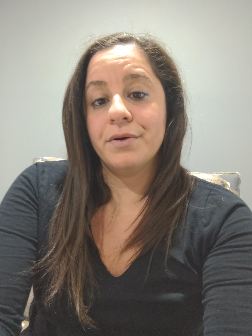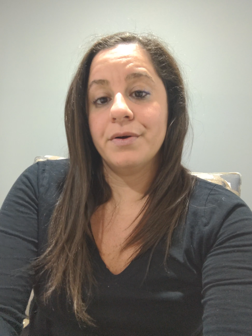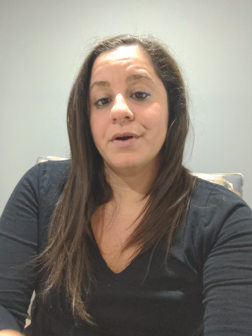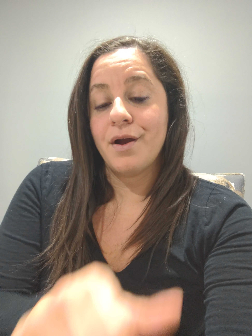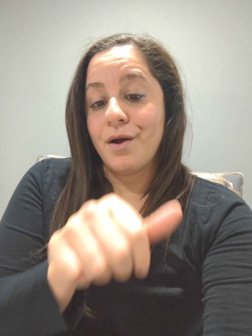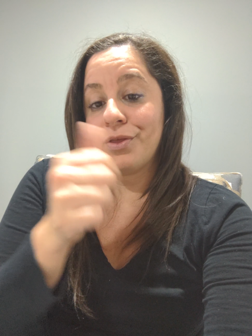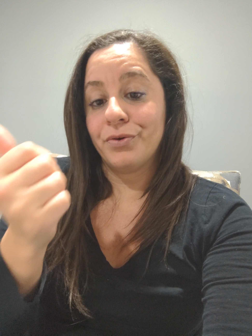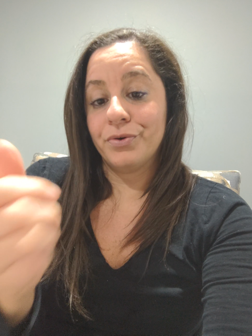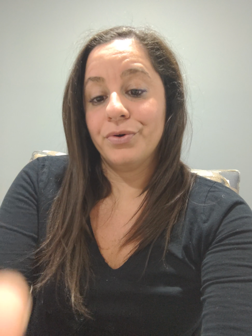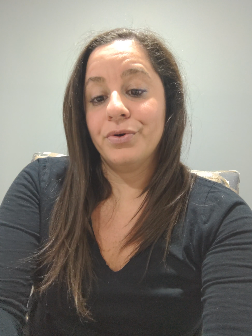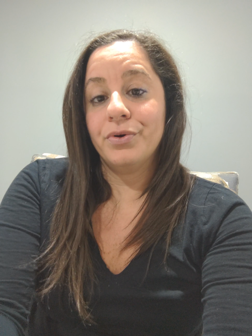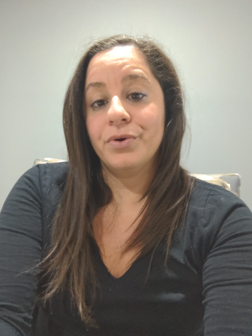another